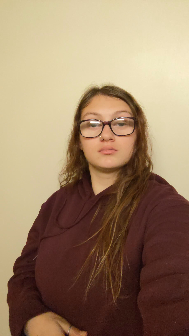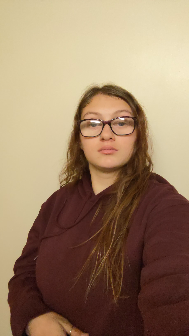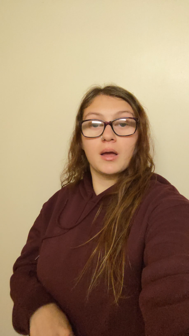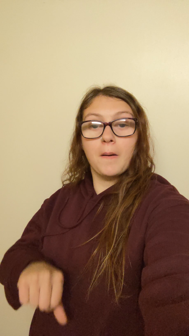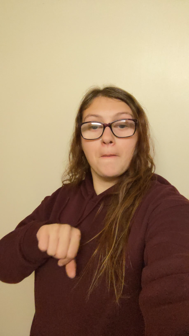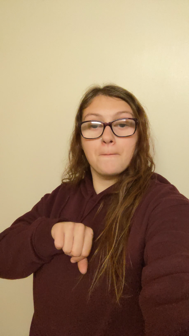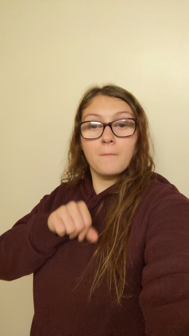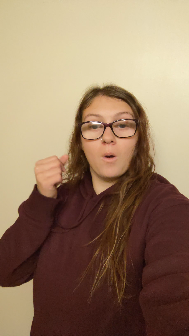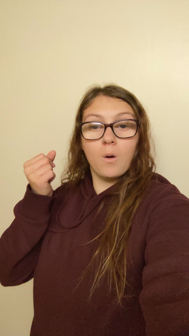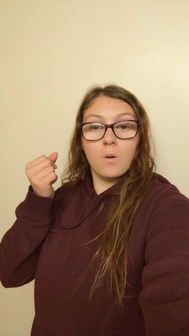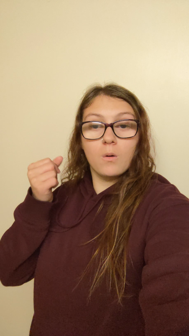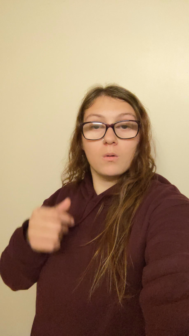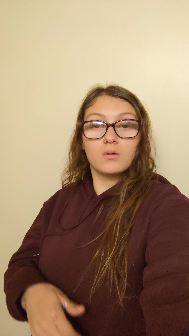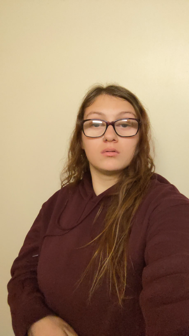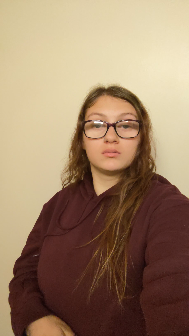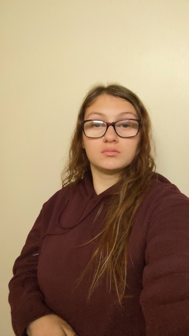broken